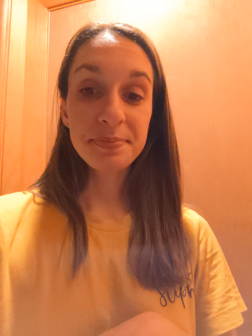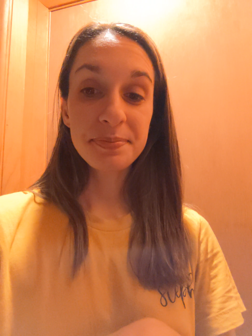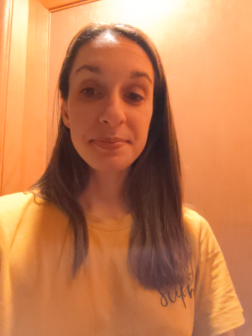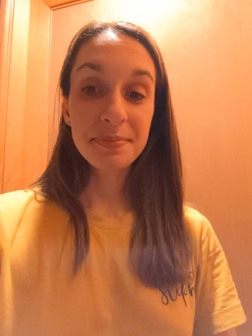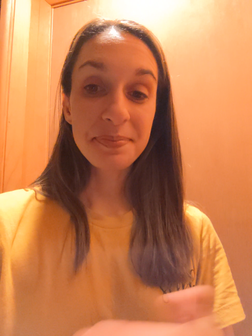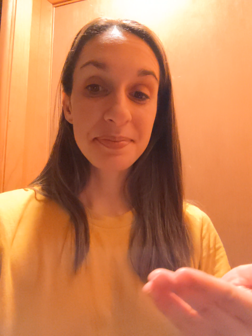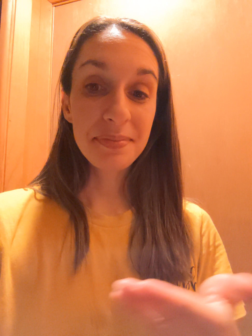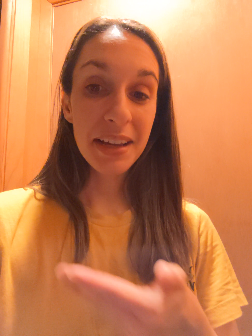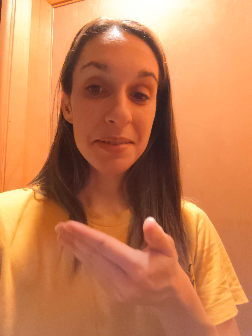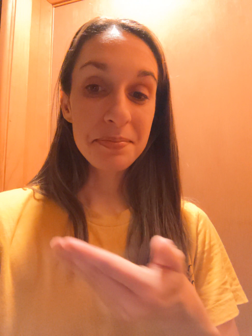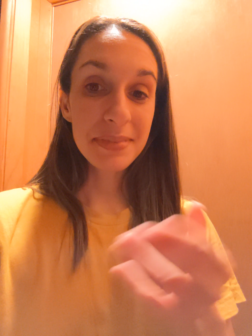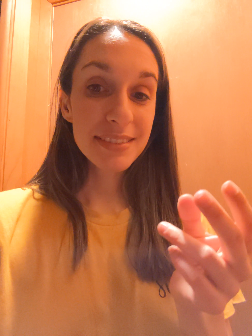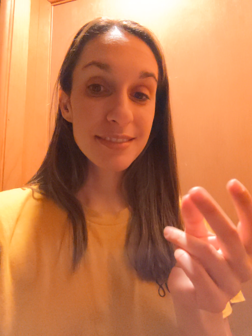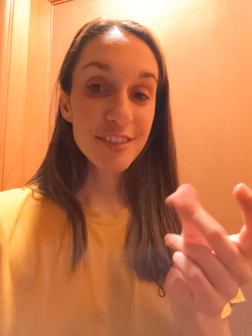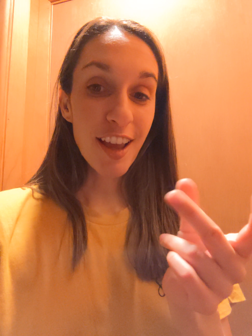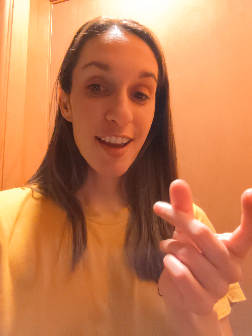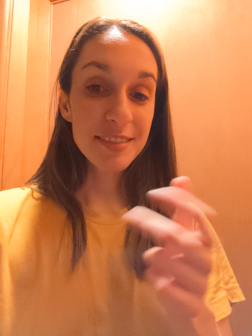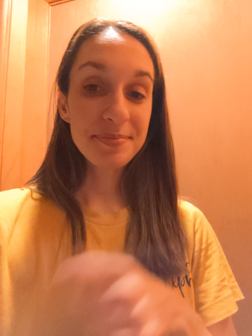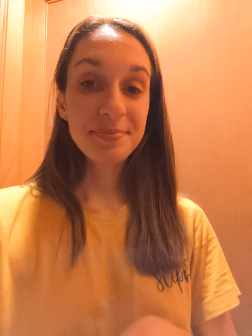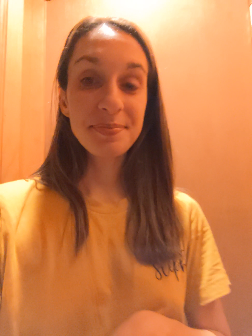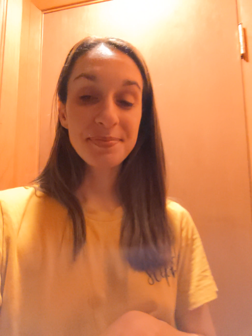puppy